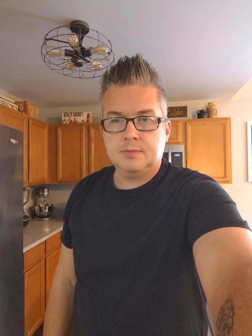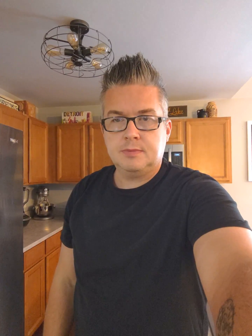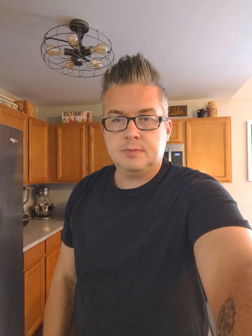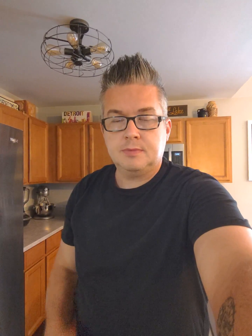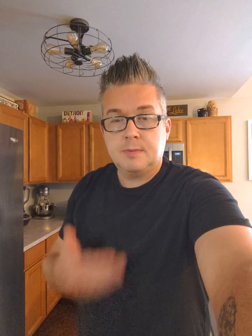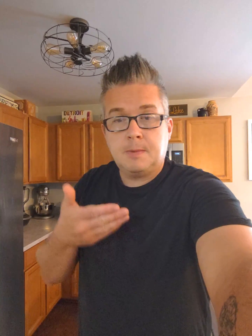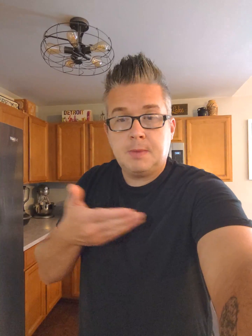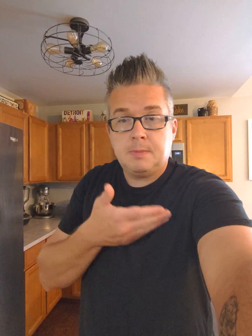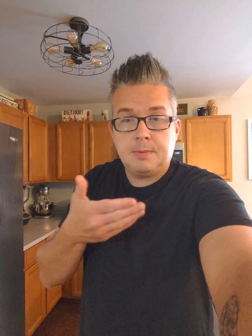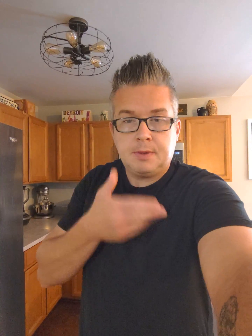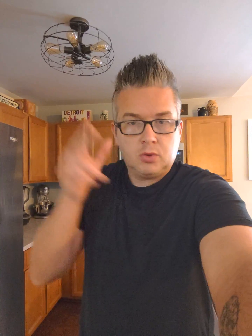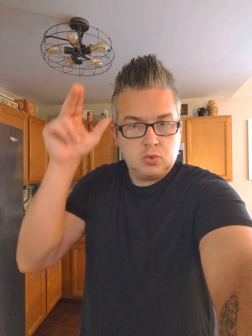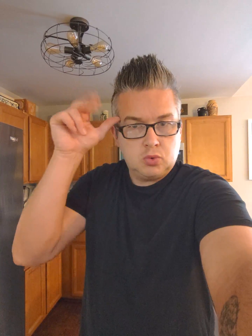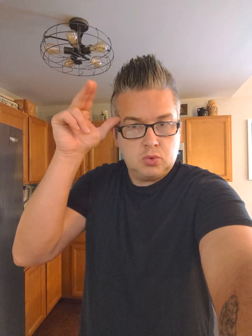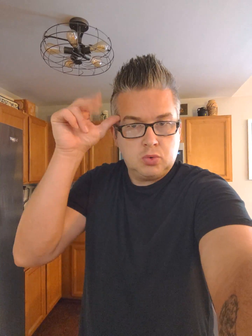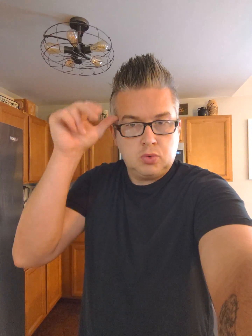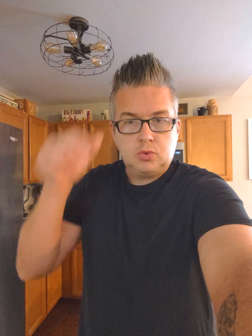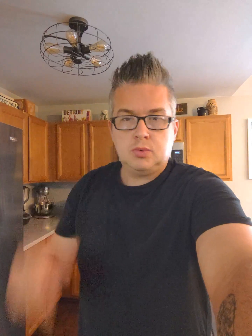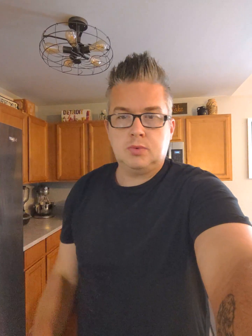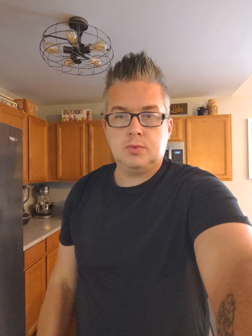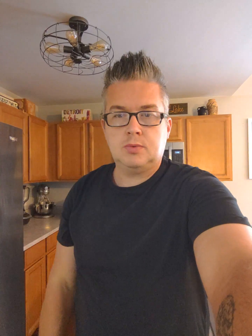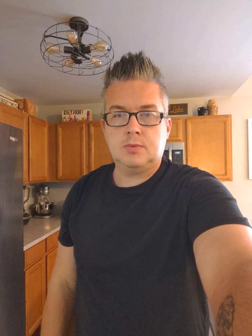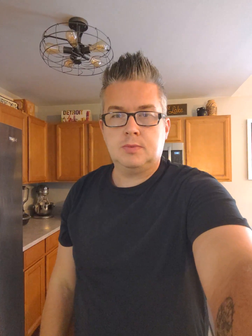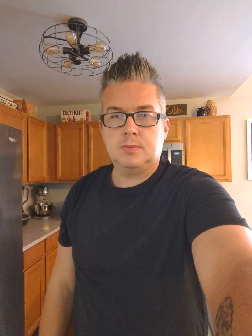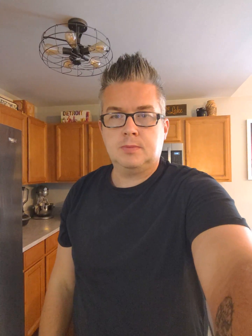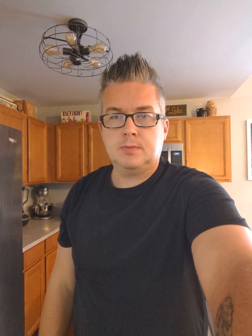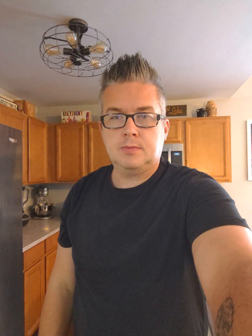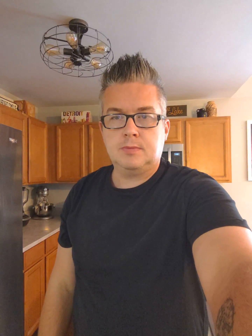pony